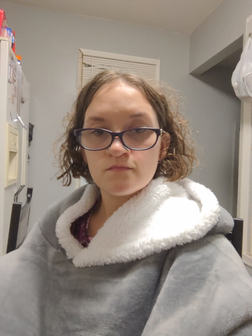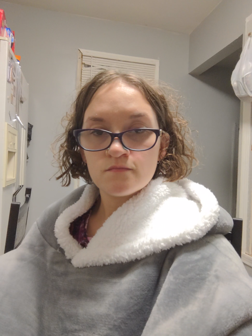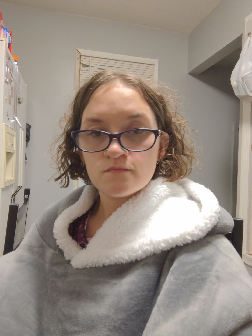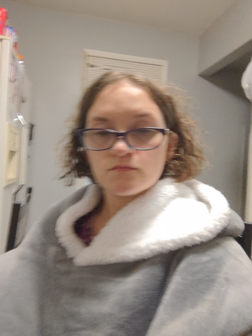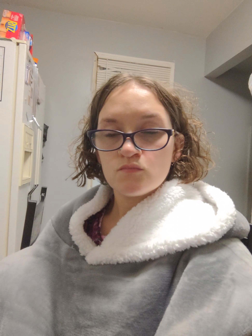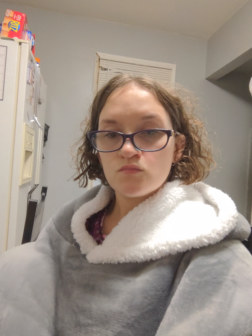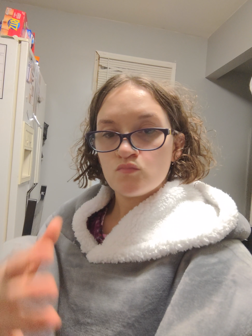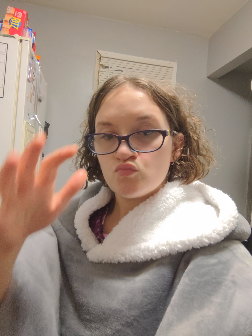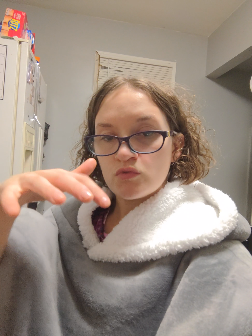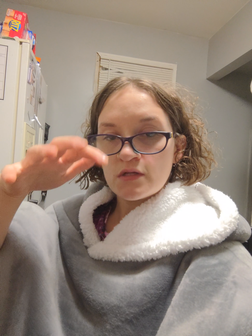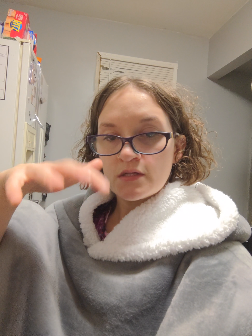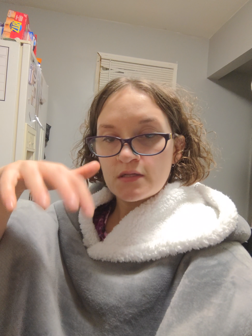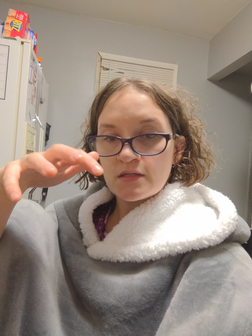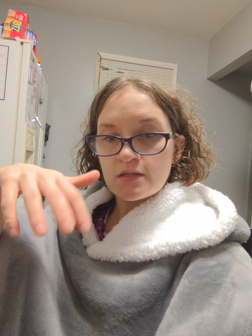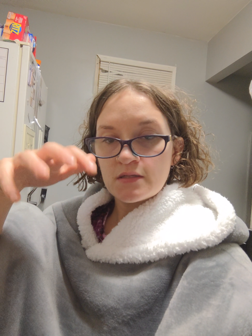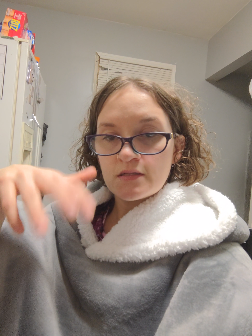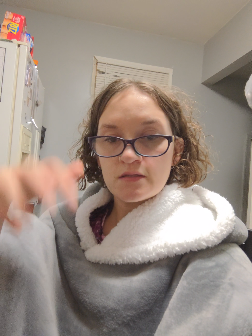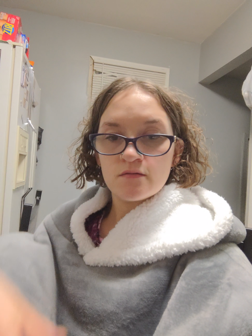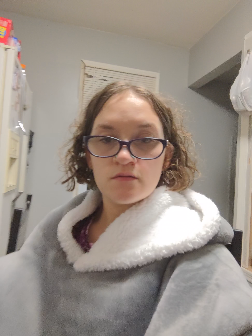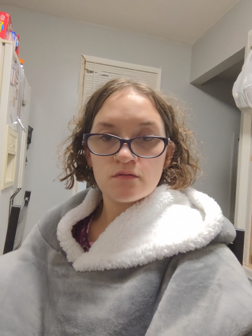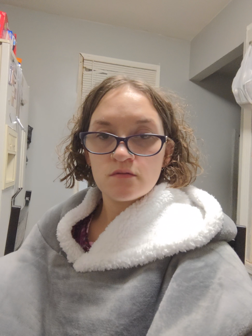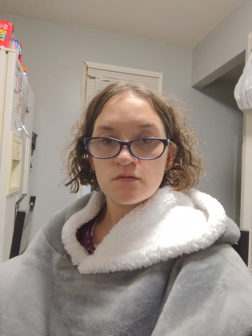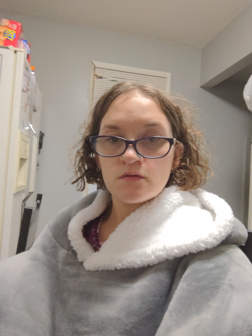rain